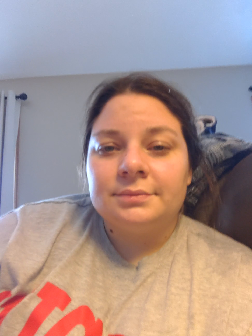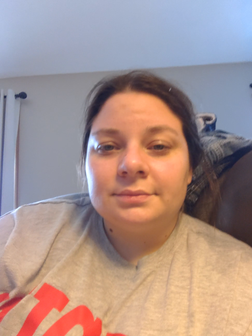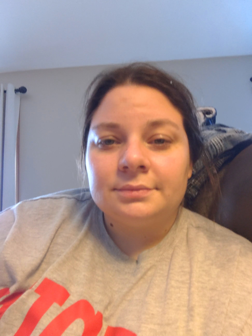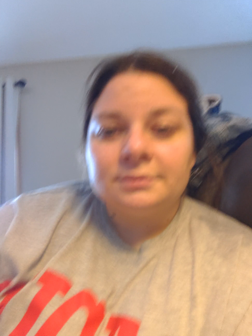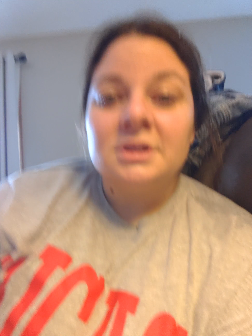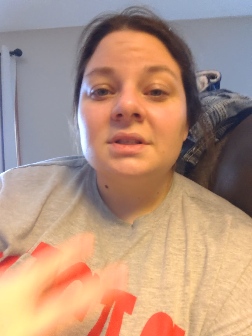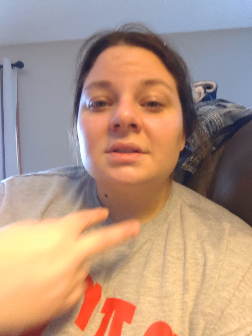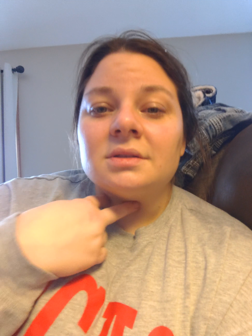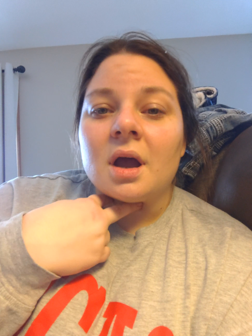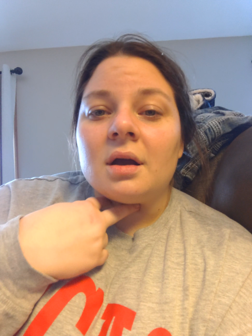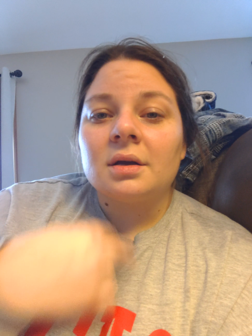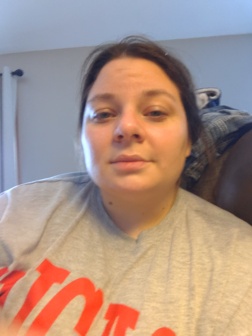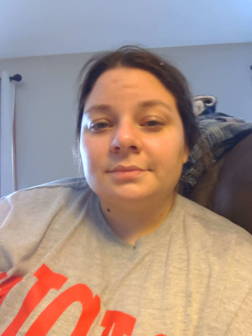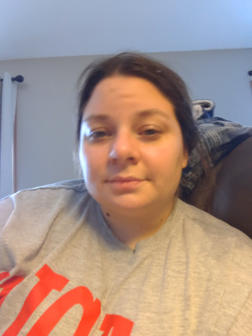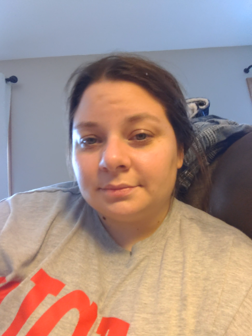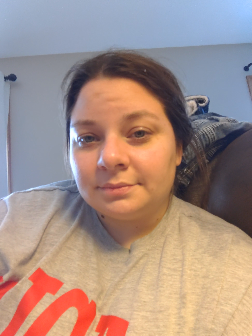stuck